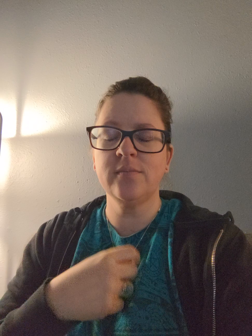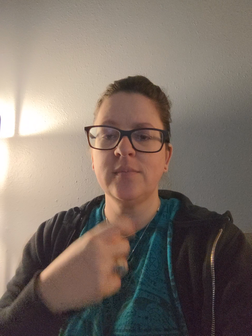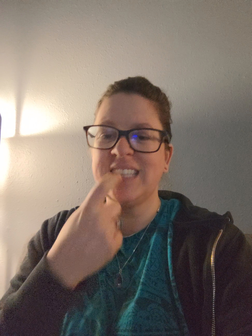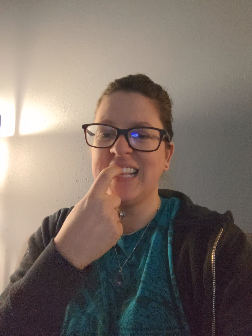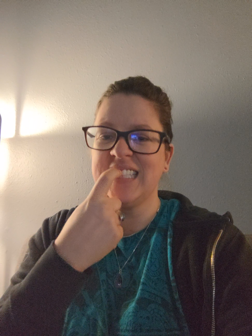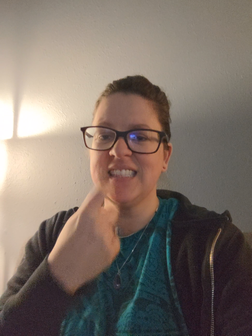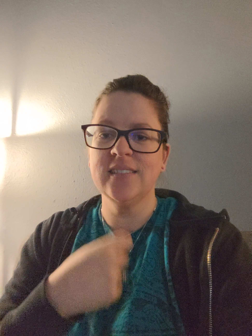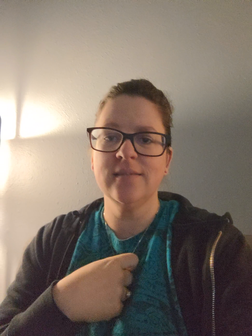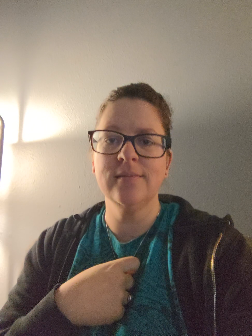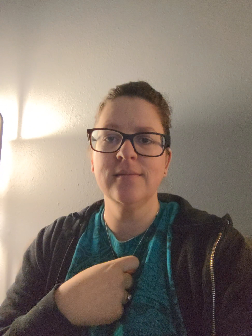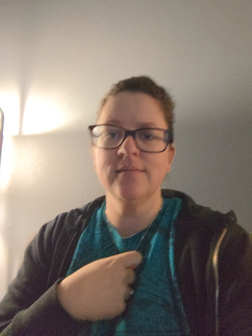window